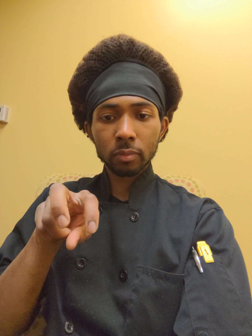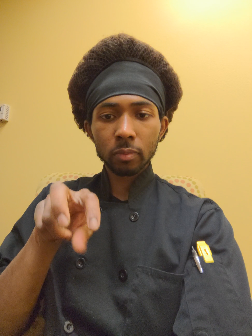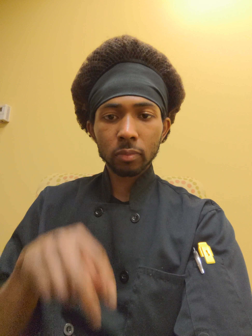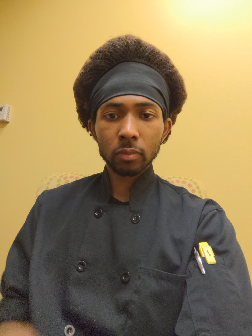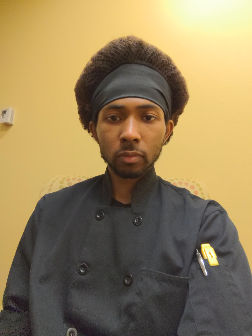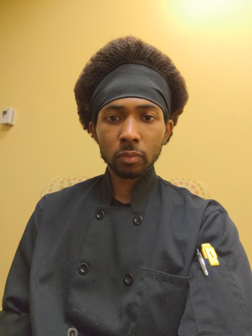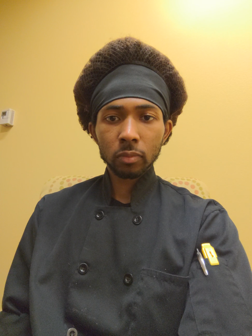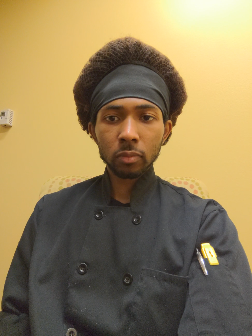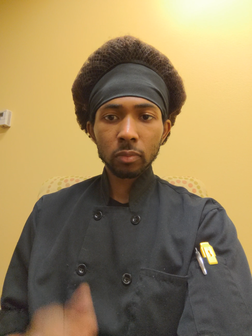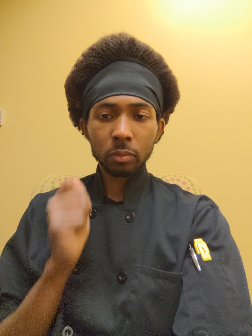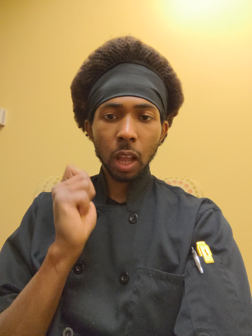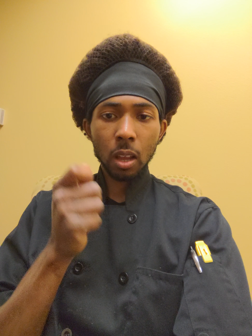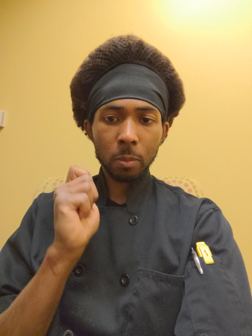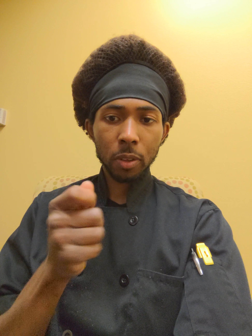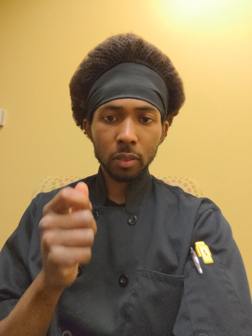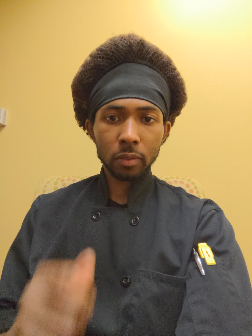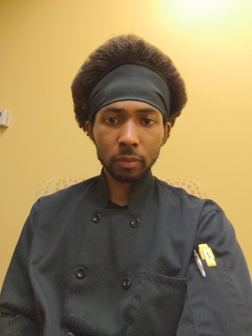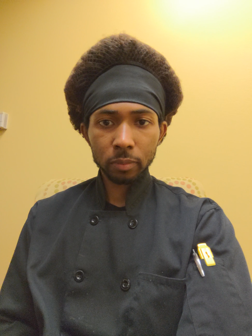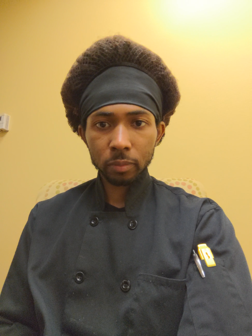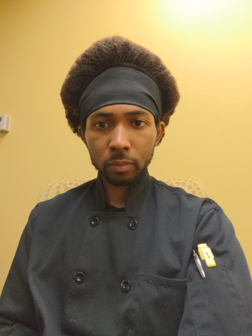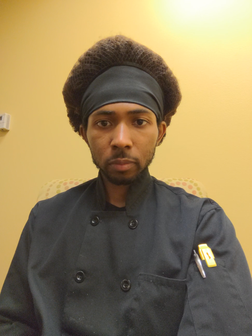hammer